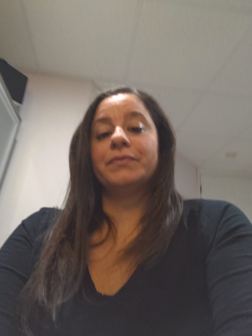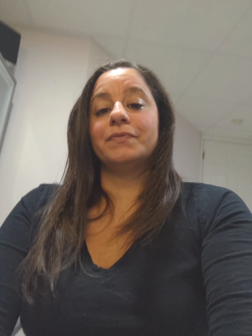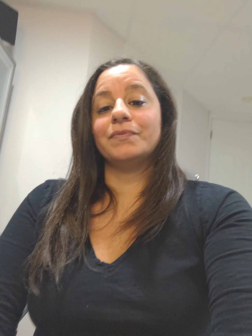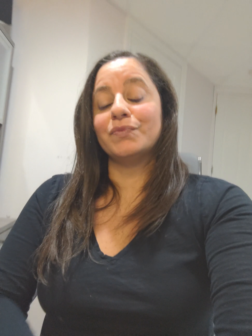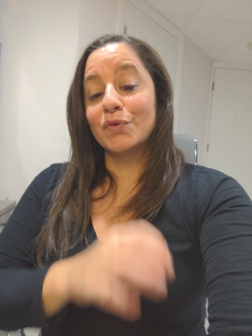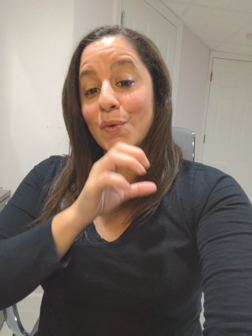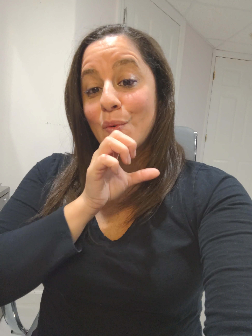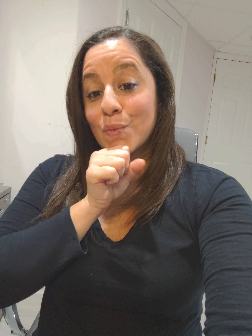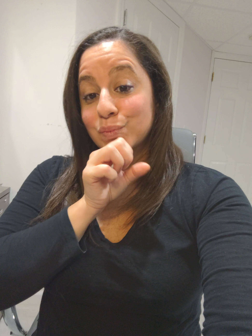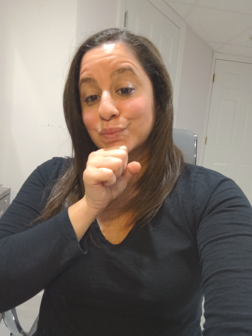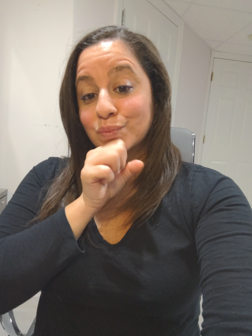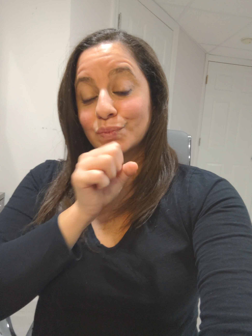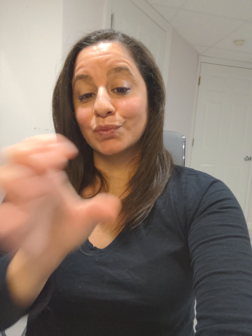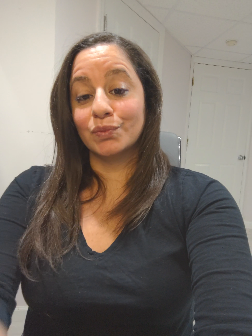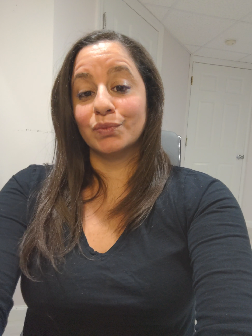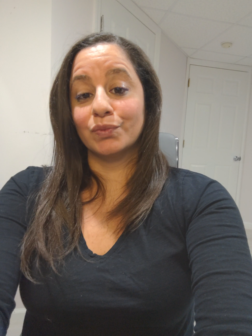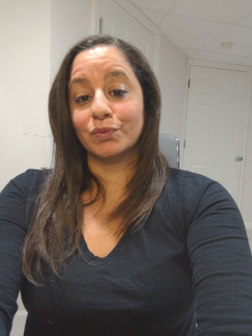orange